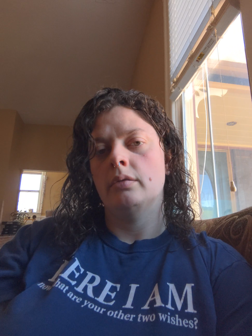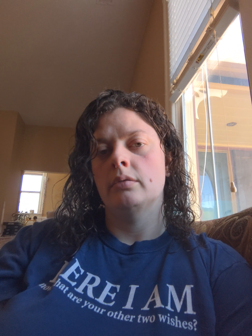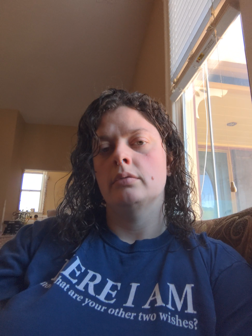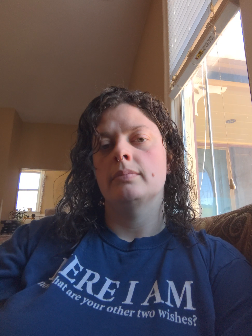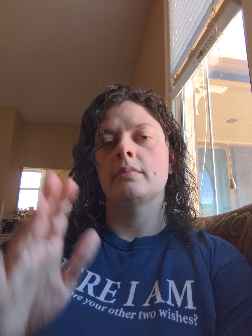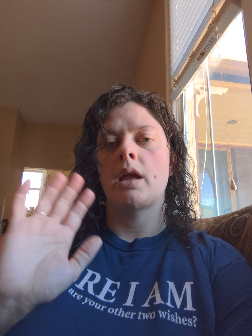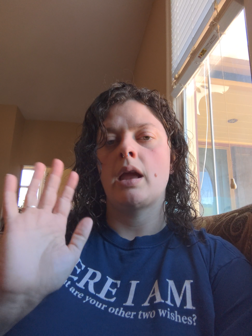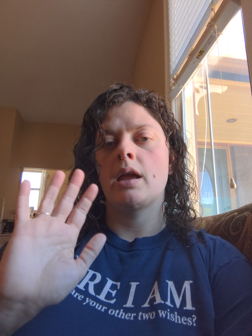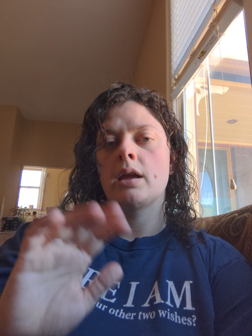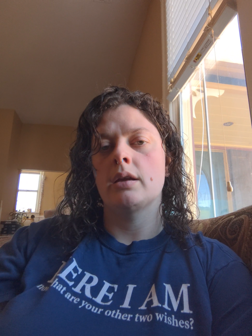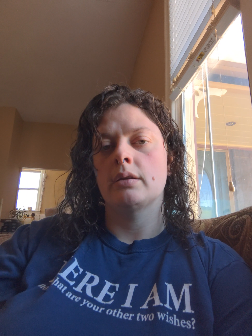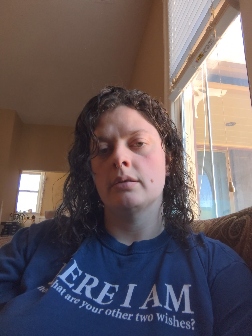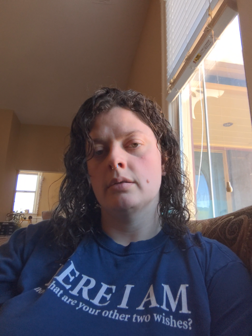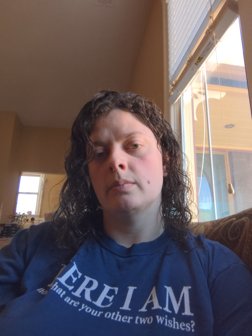bye